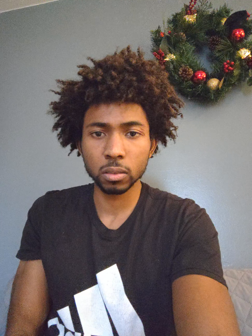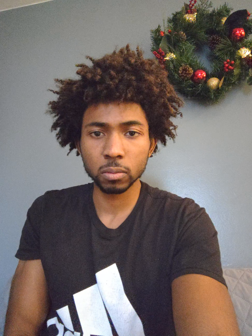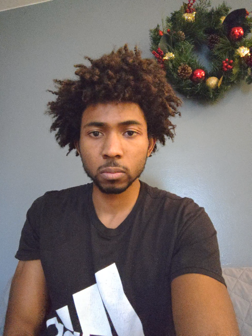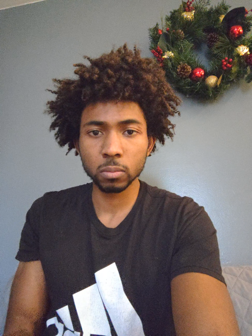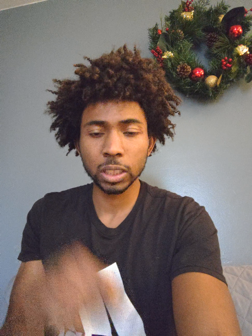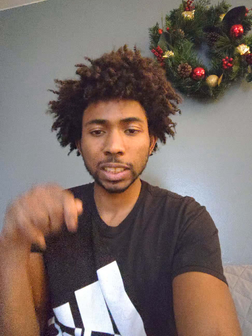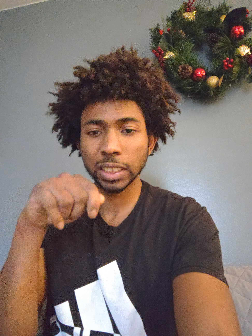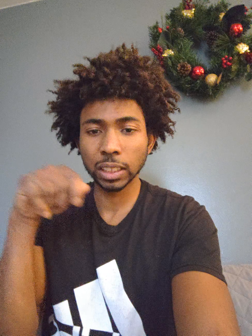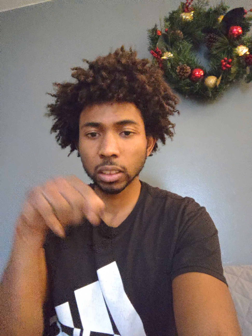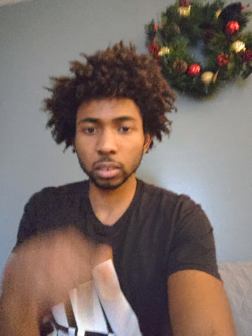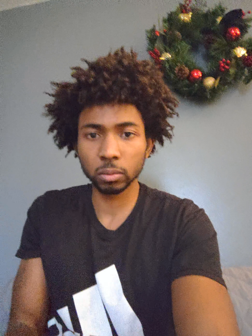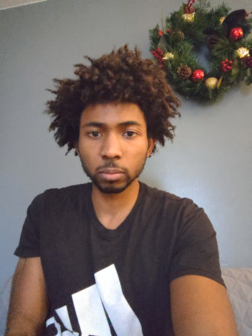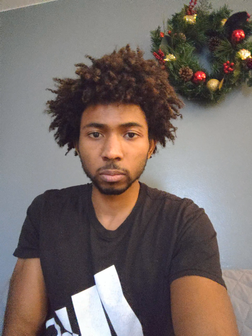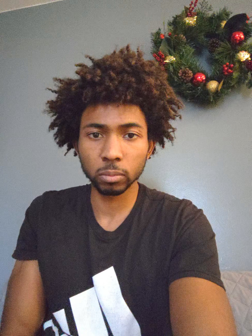toothbrush